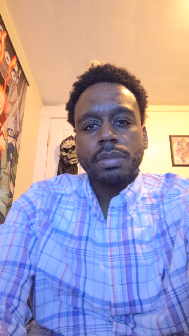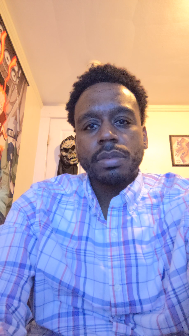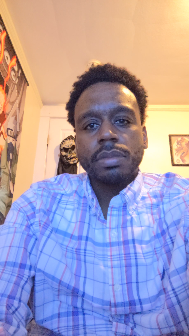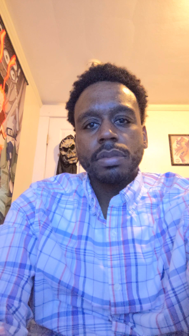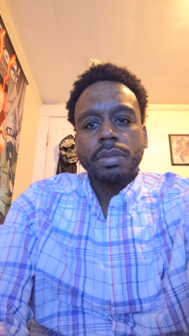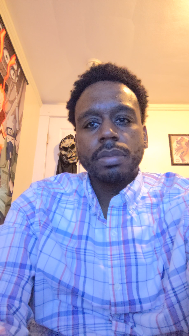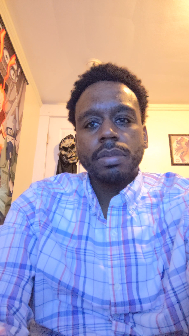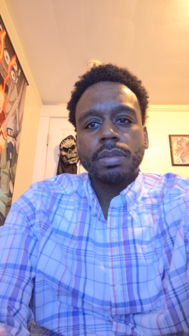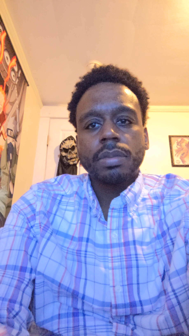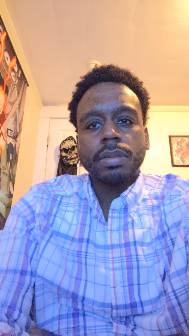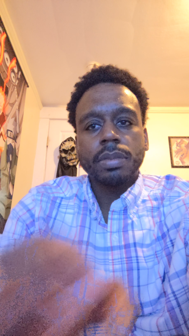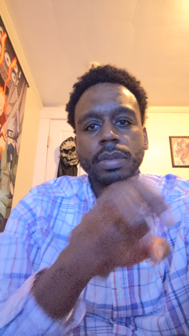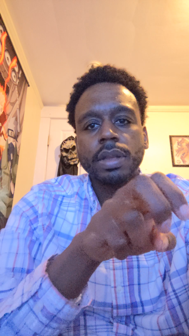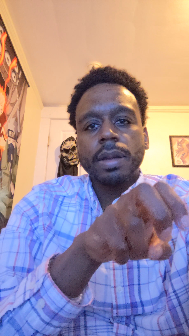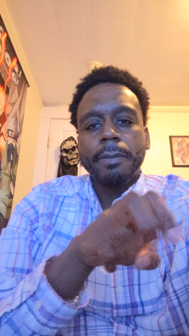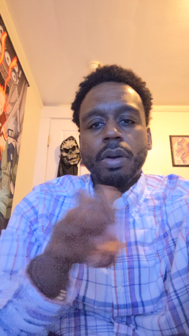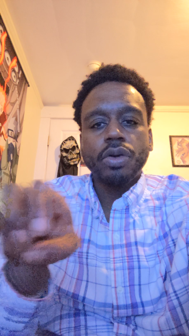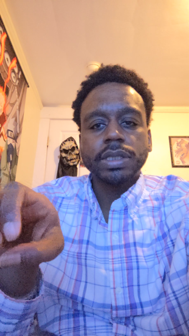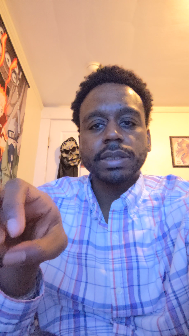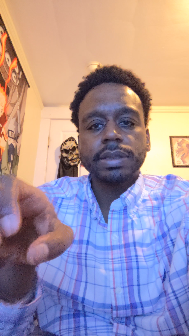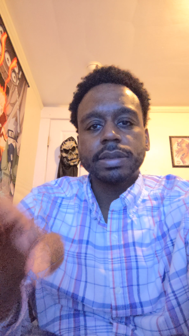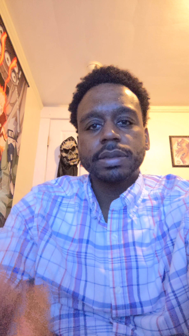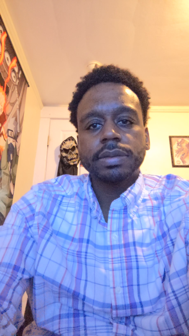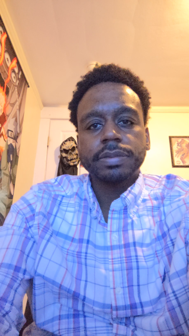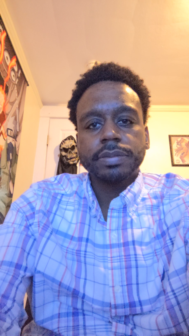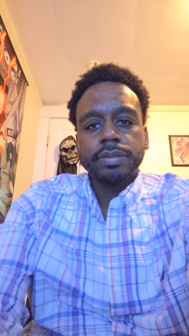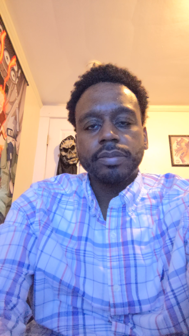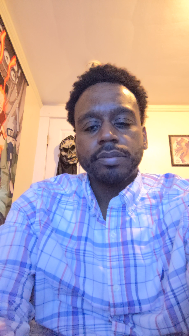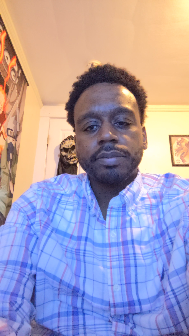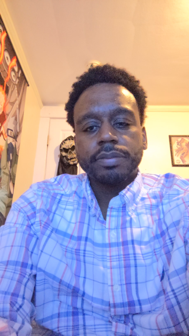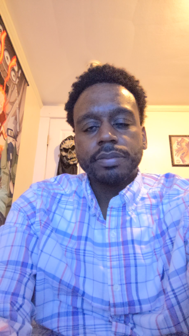porch